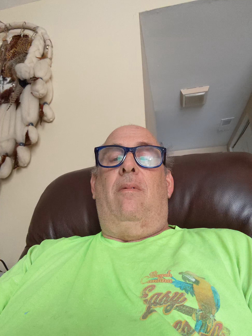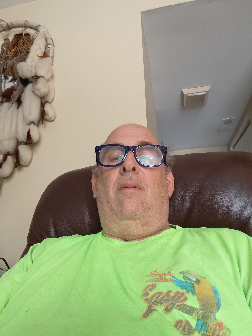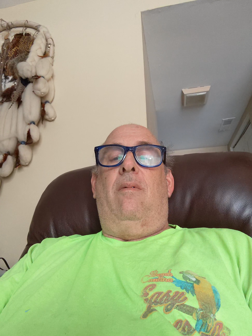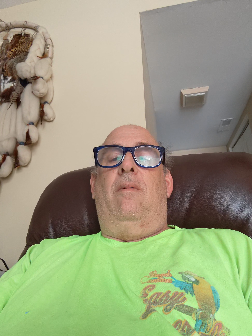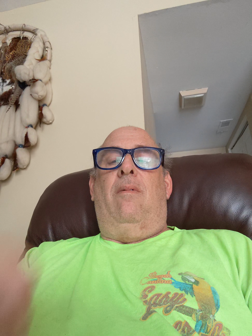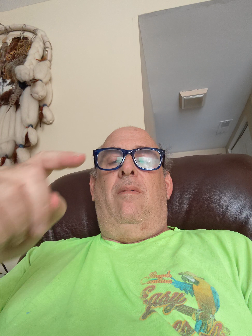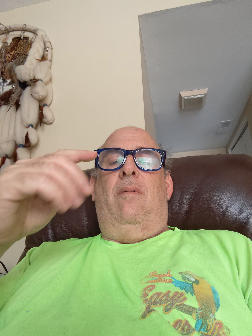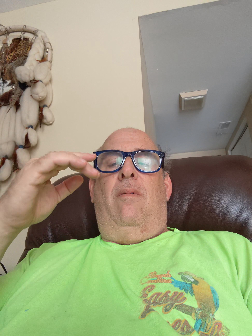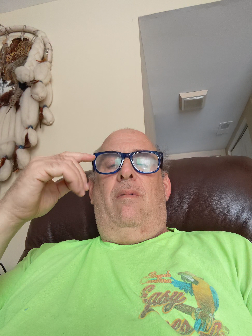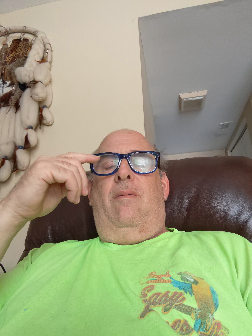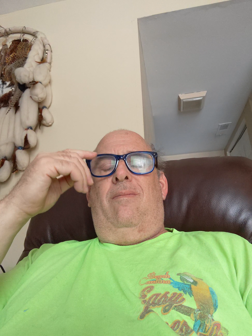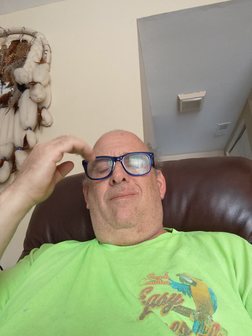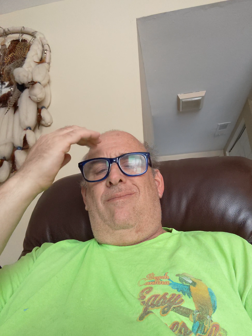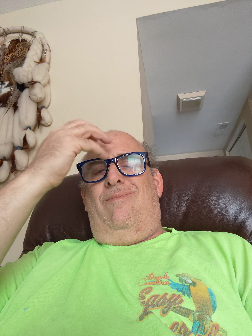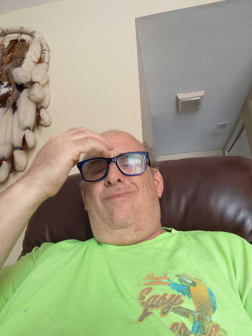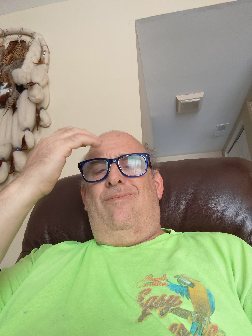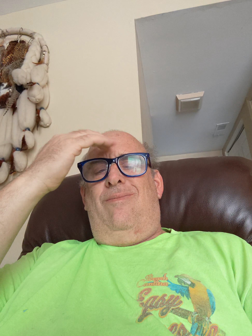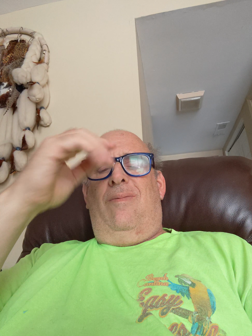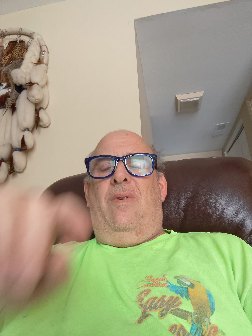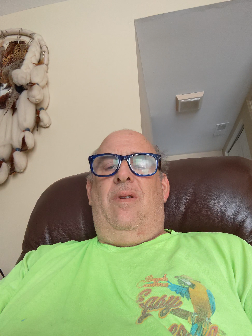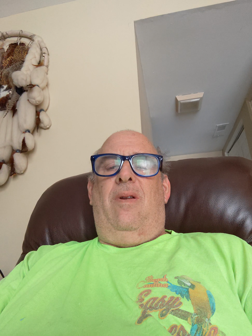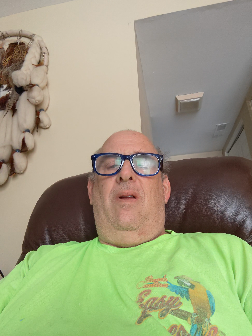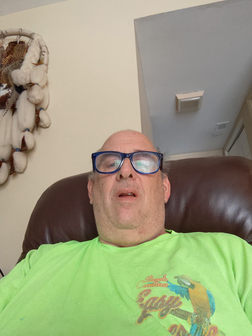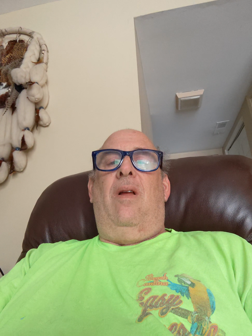think